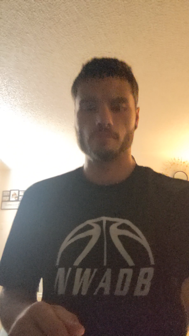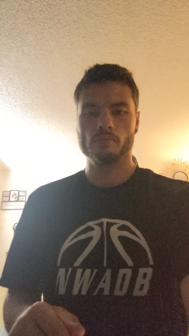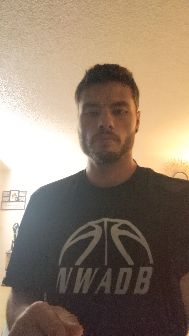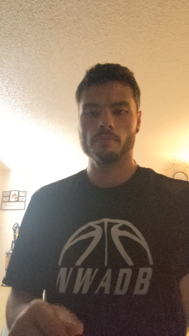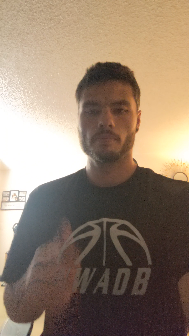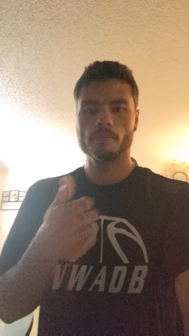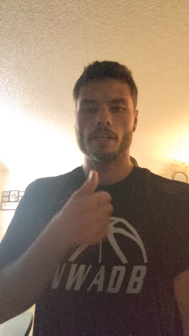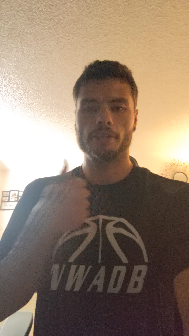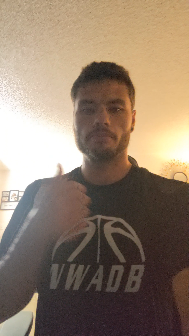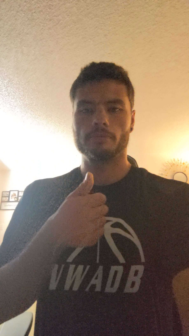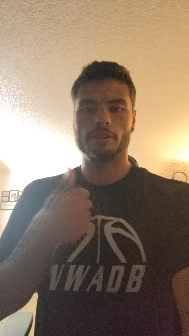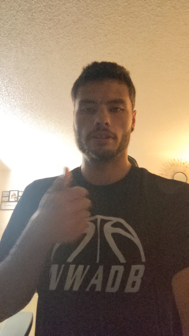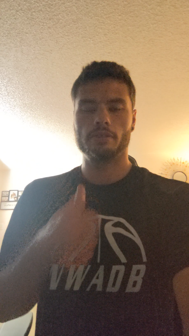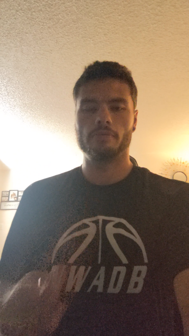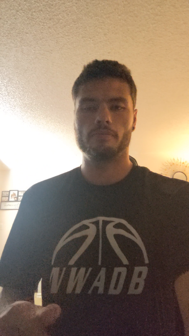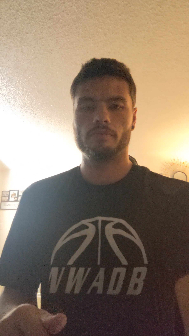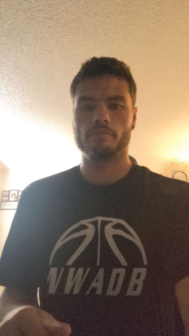basement